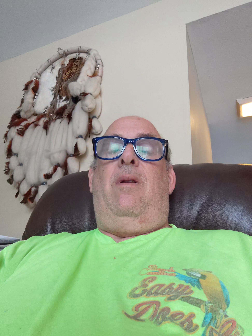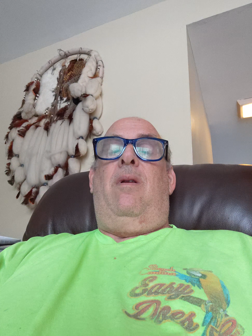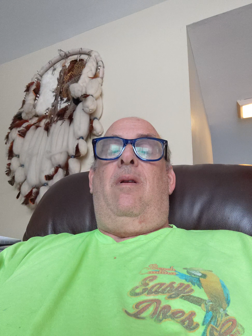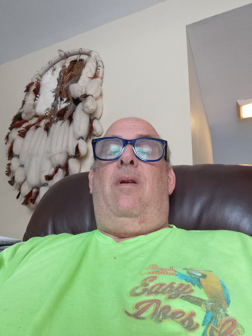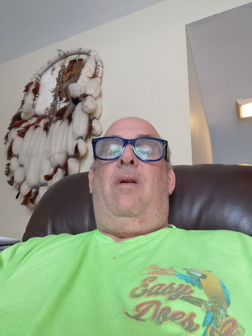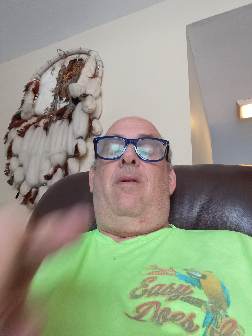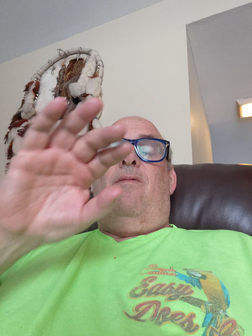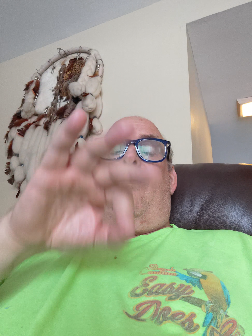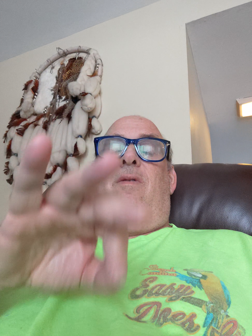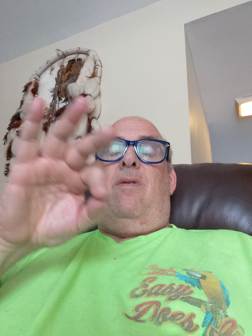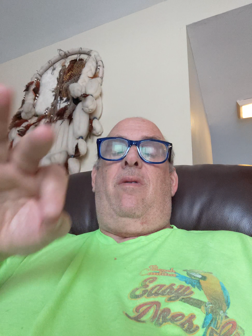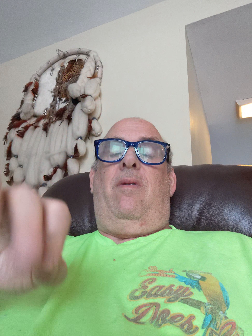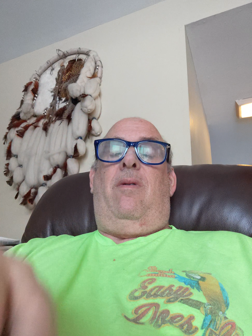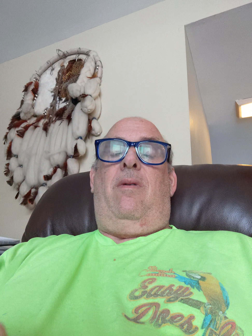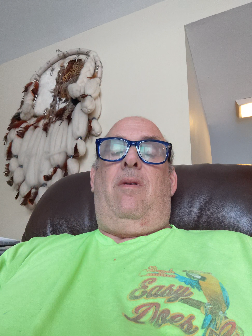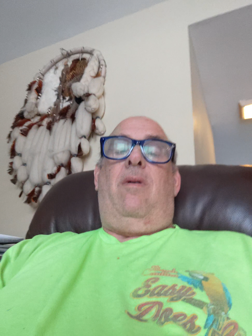french fries